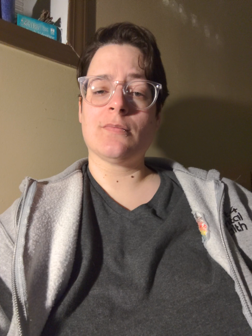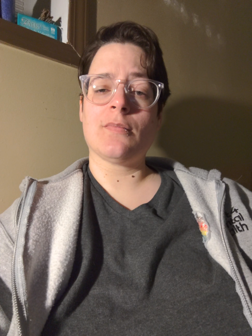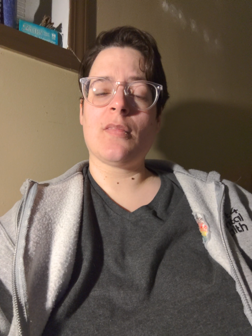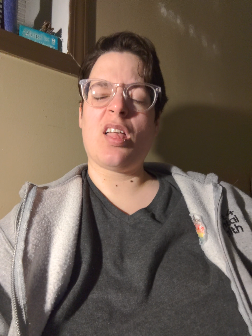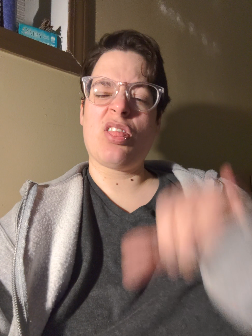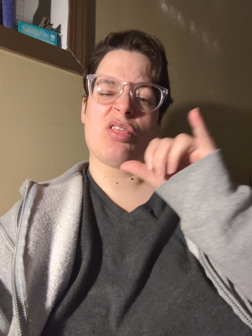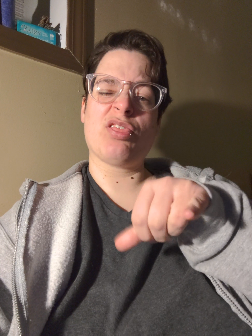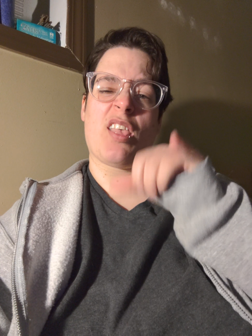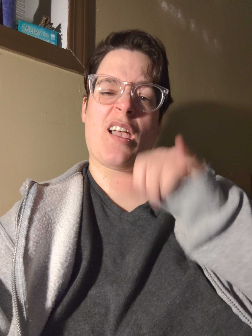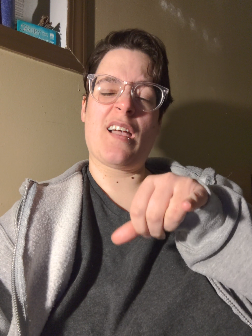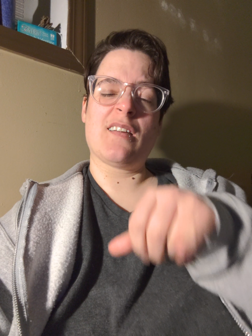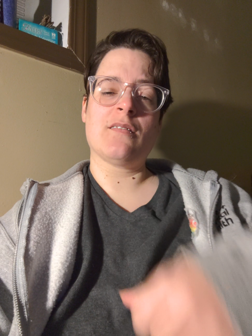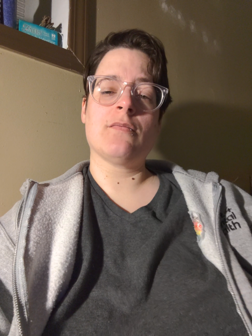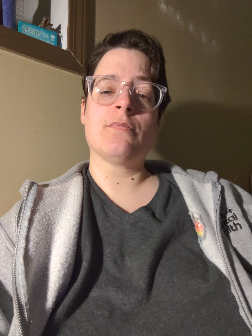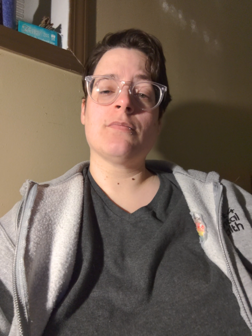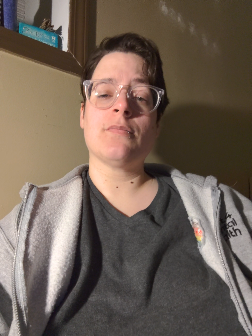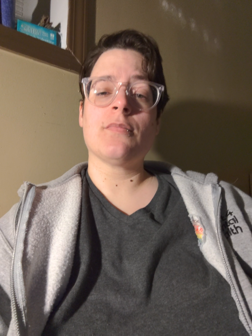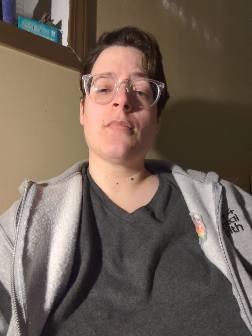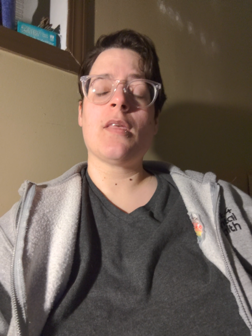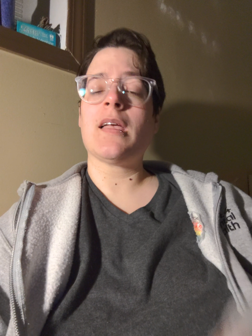that